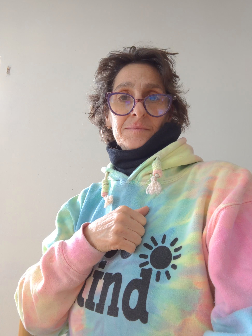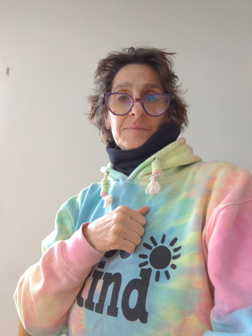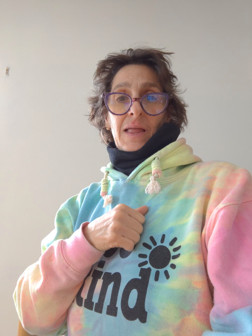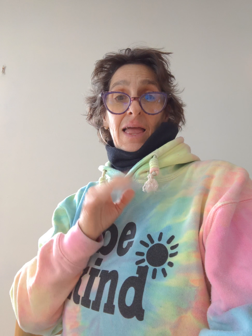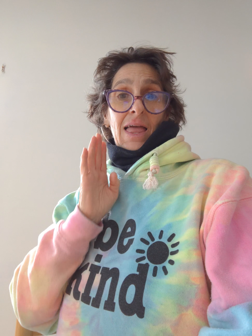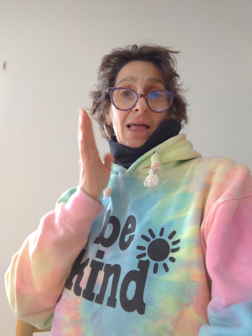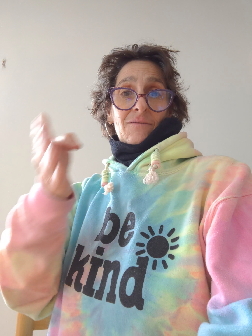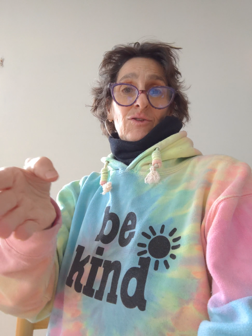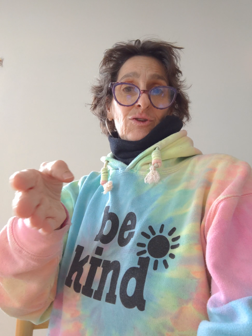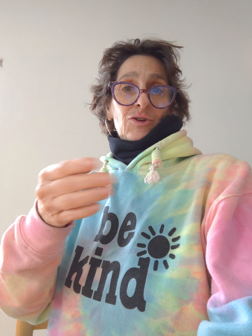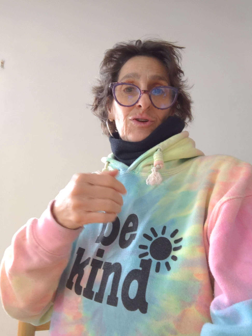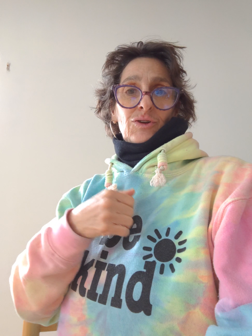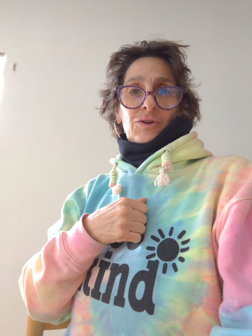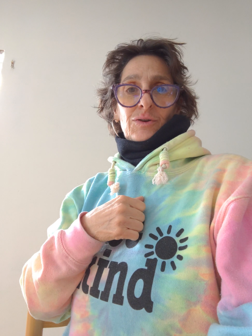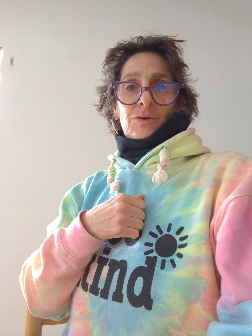after